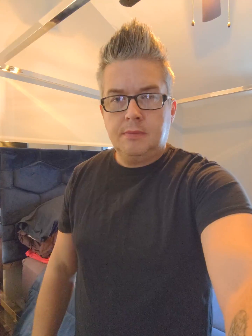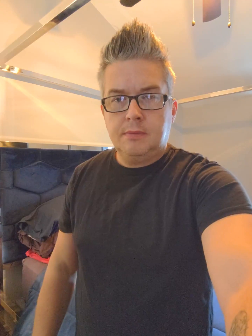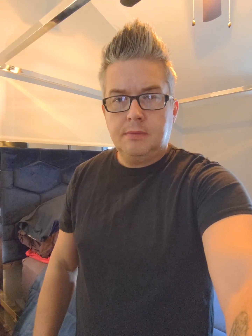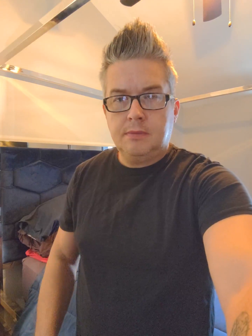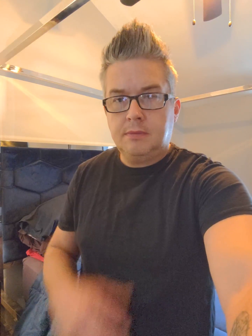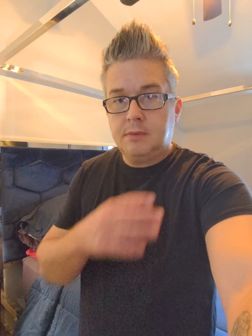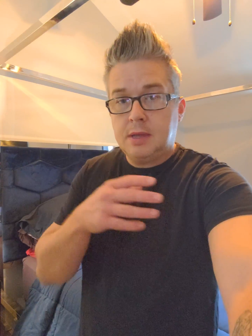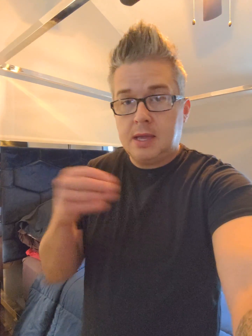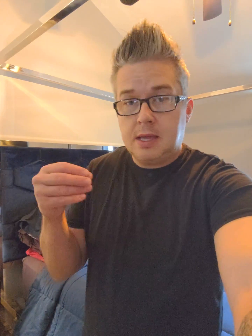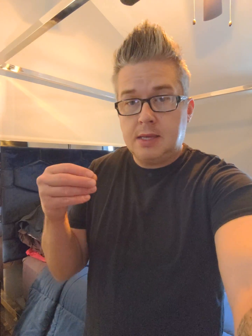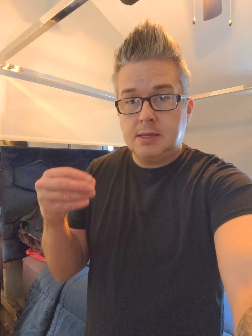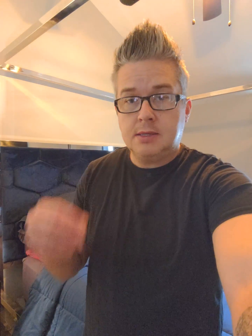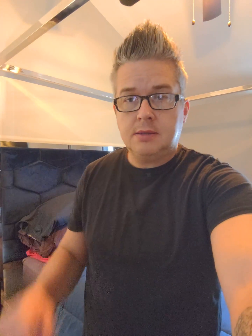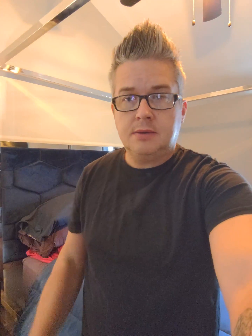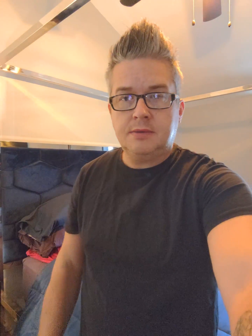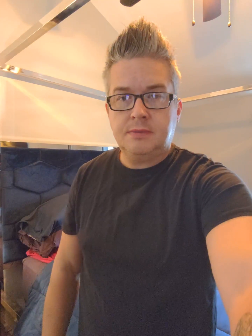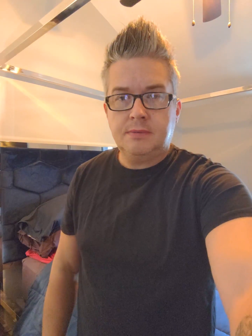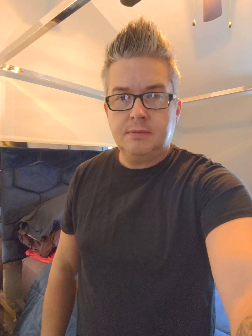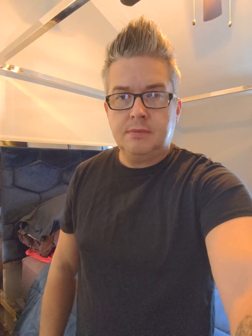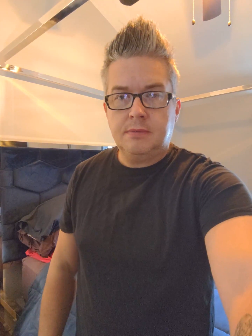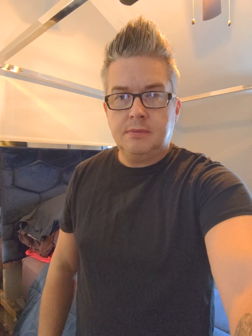and